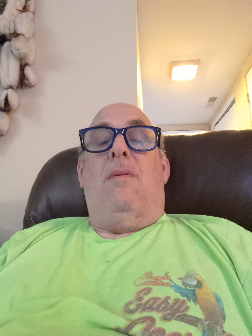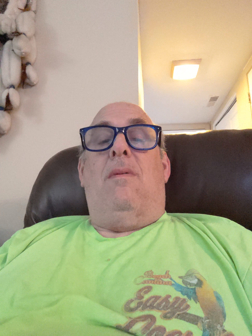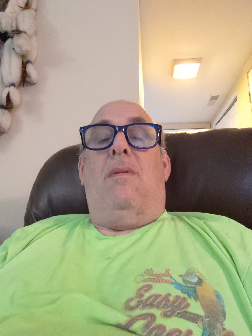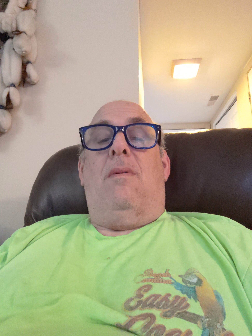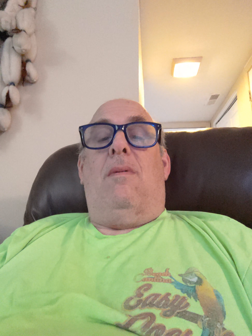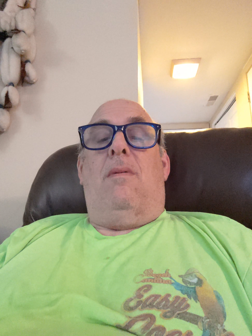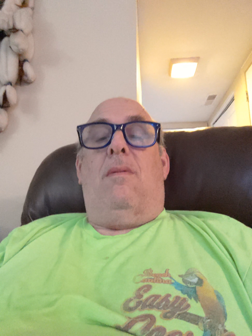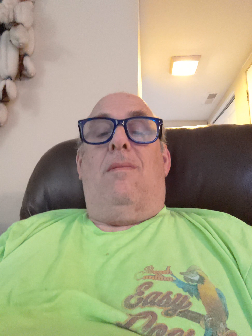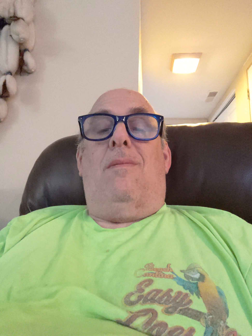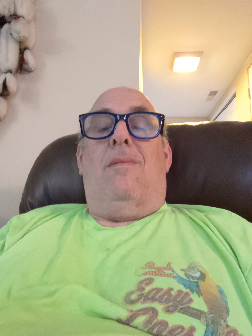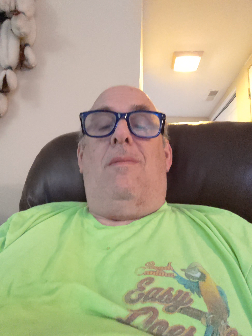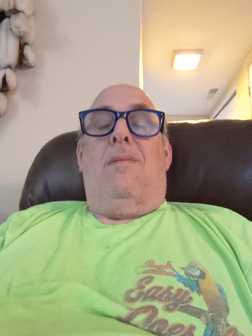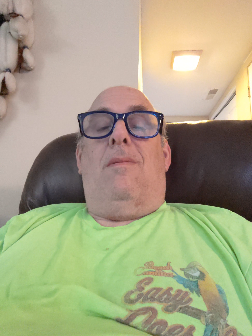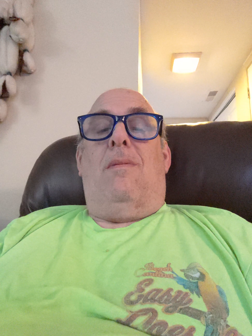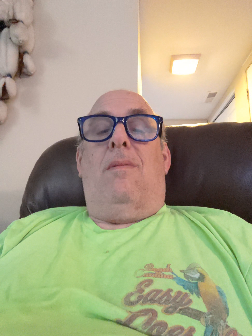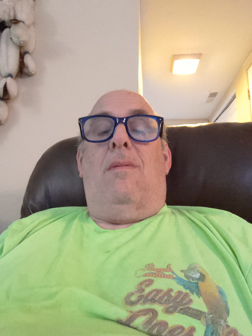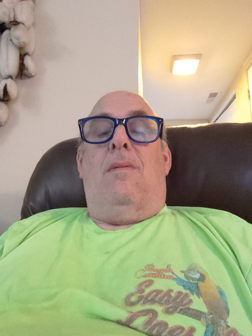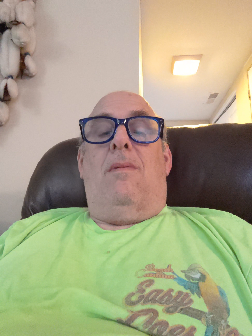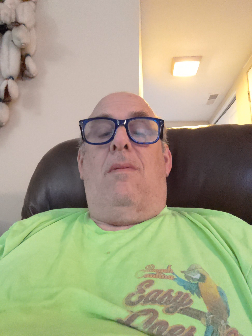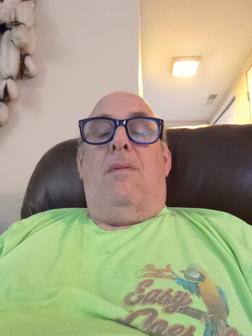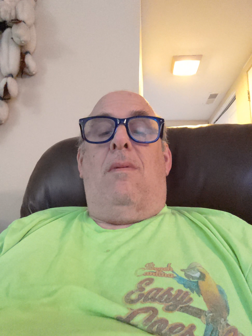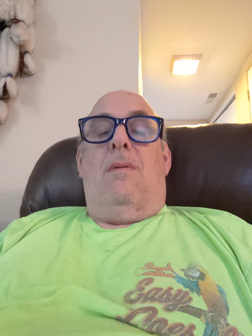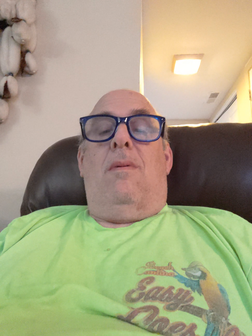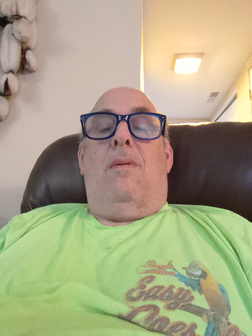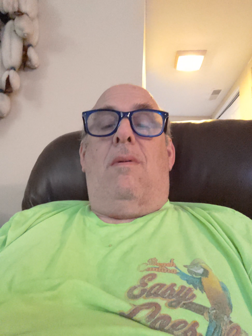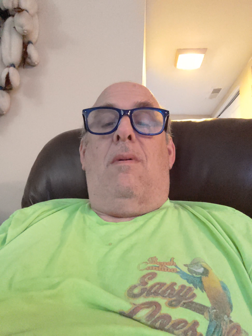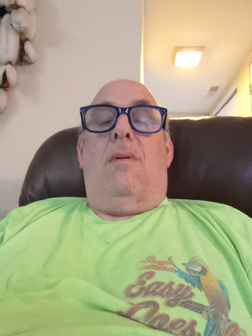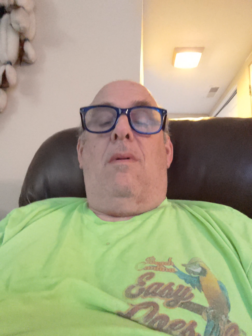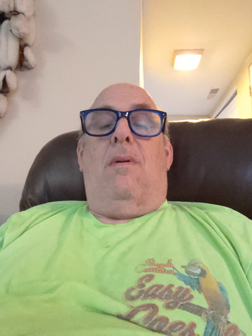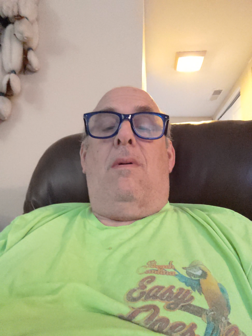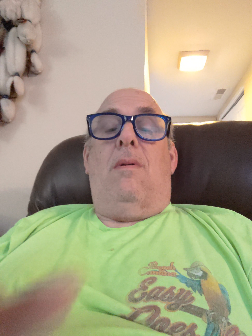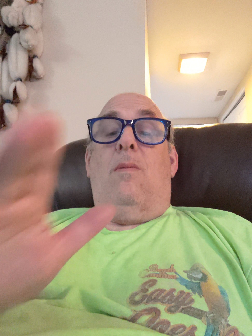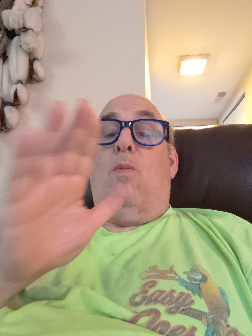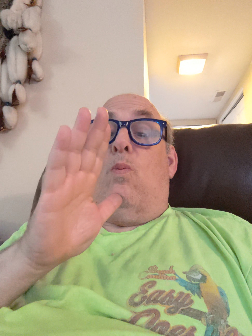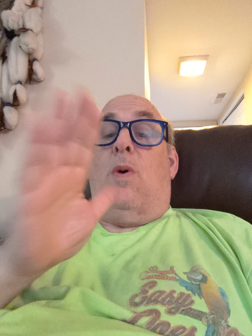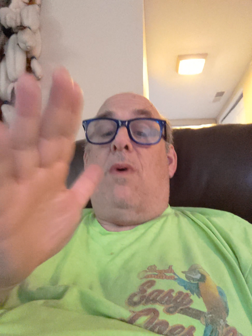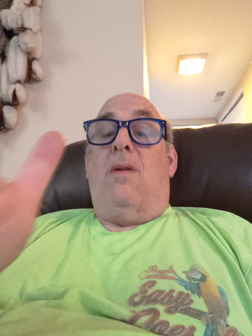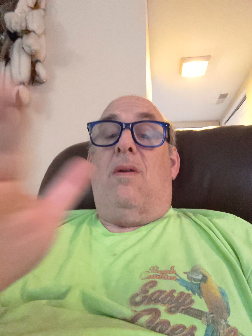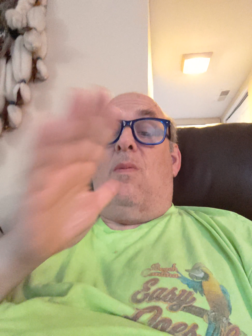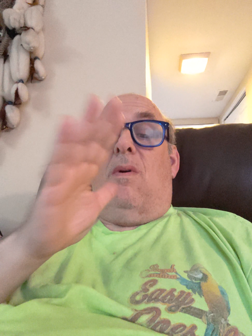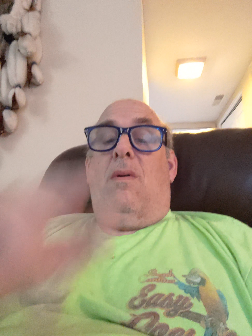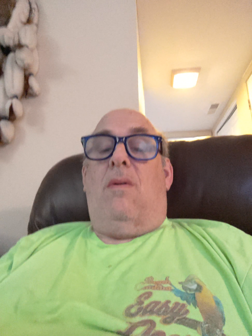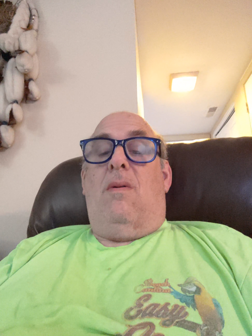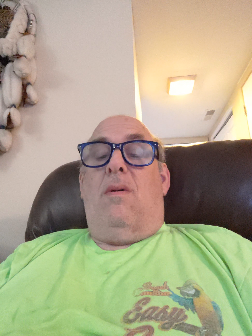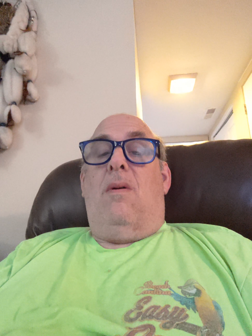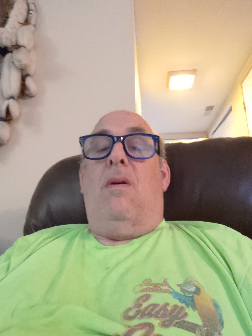grandma